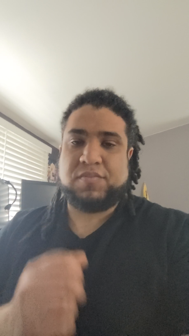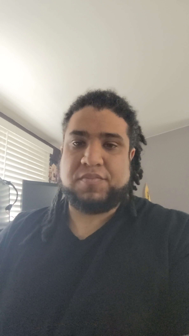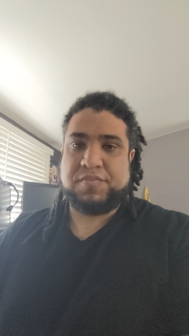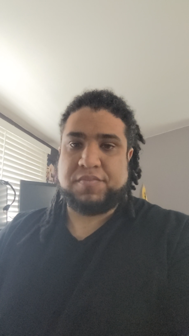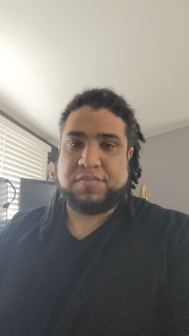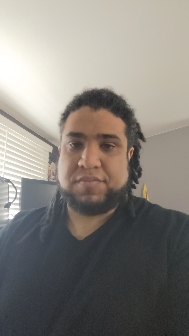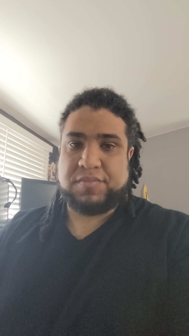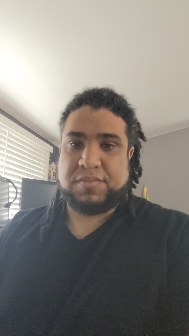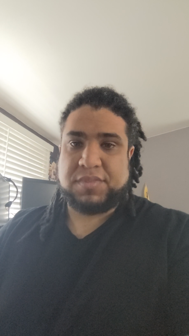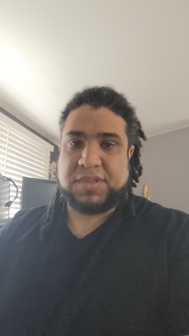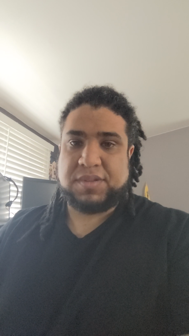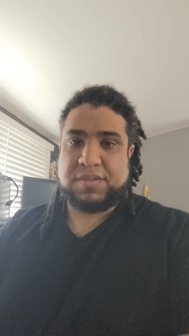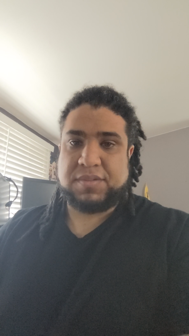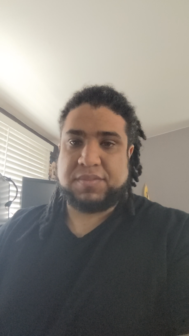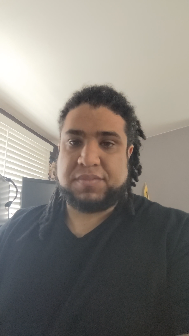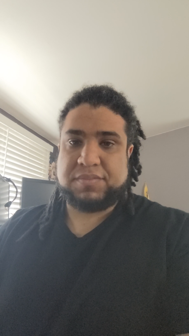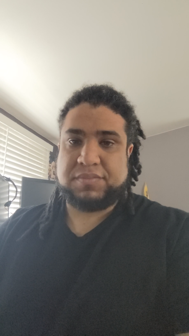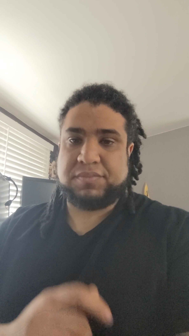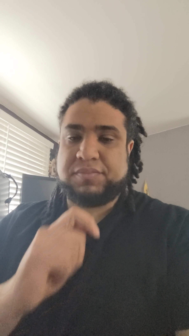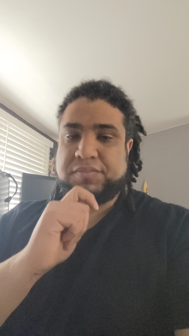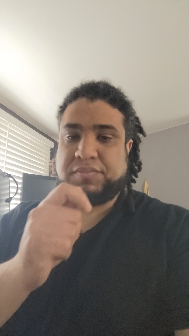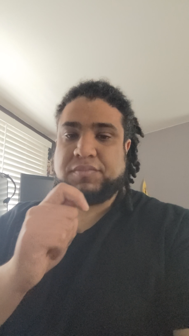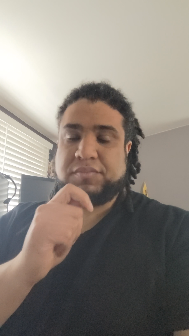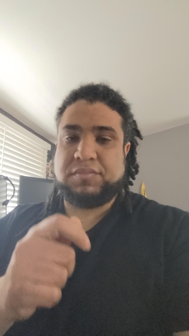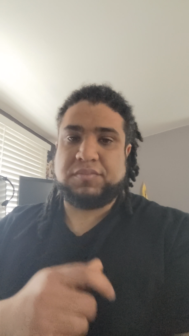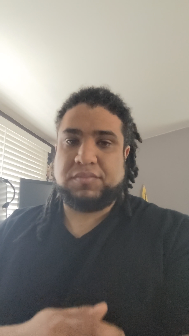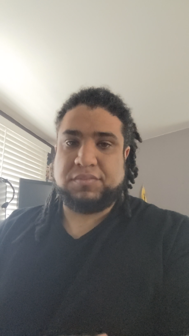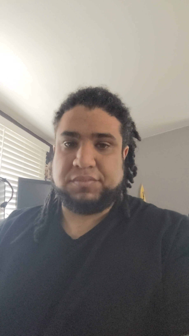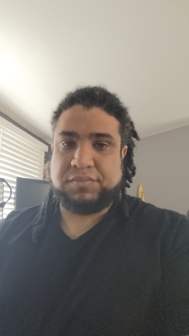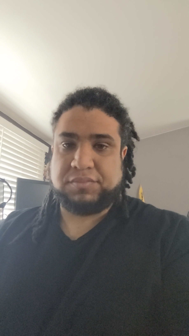popsicle